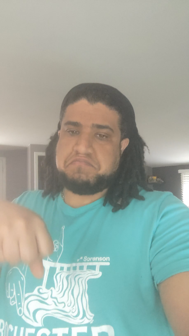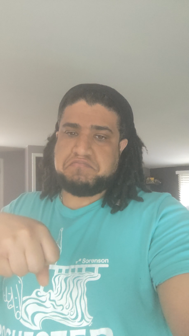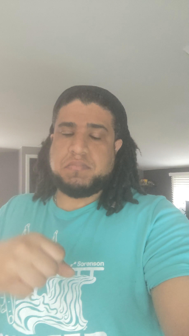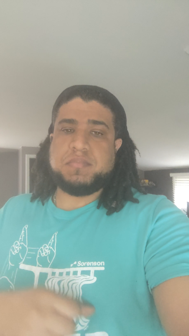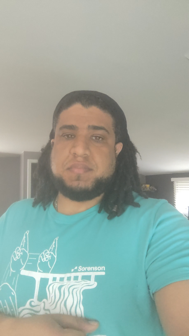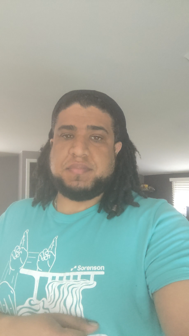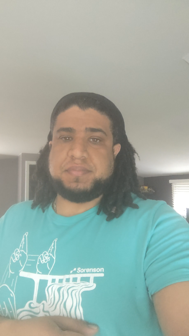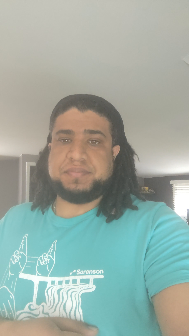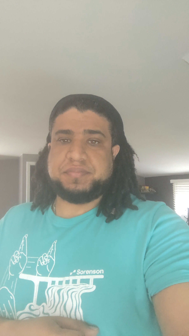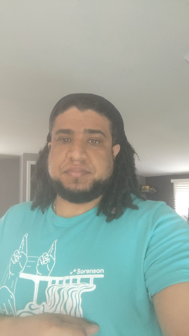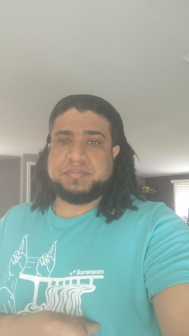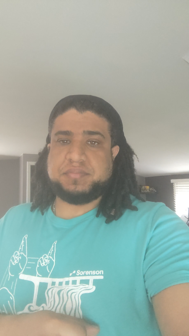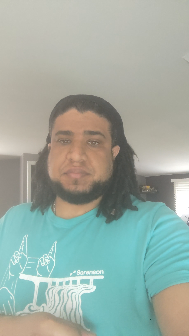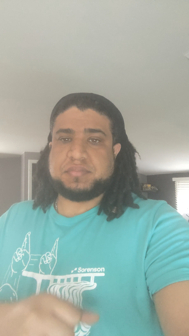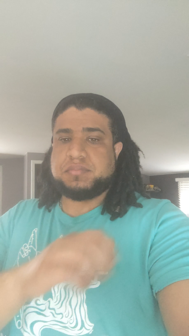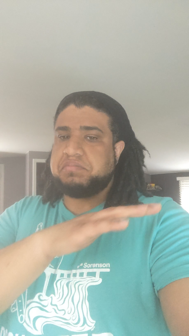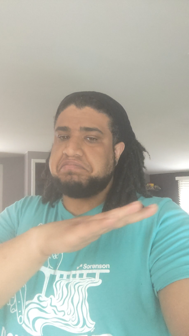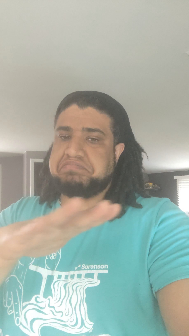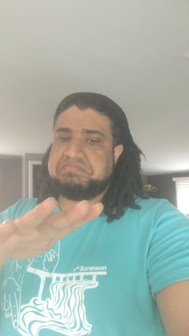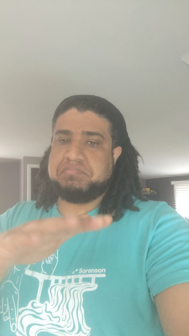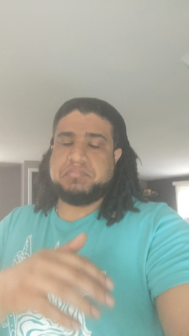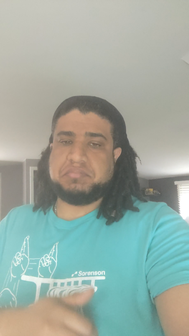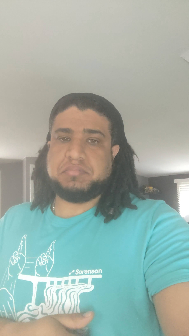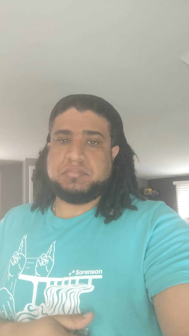nice